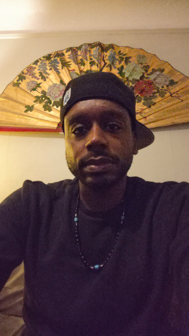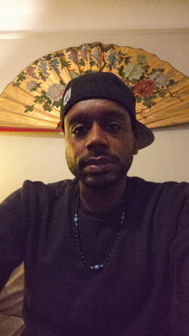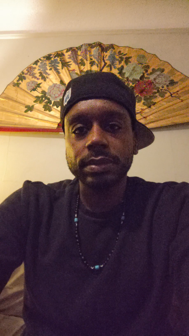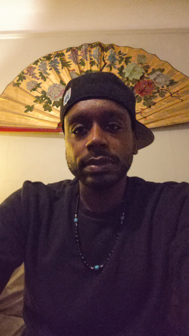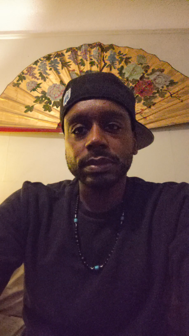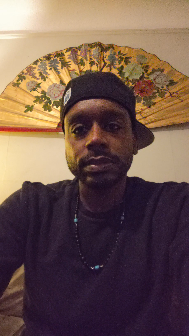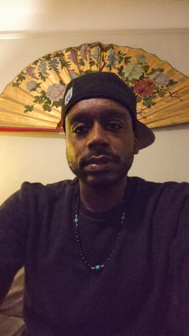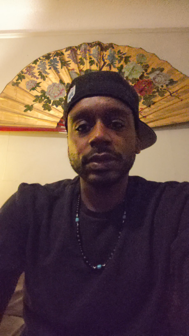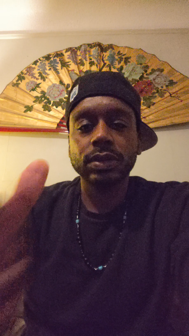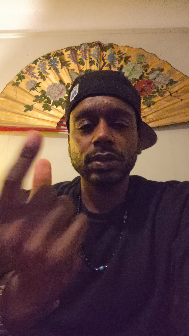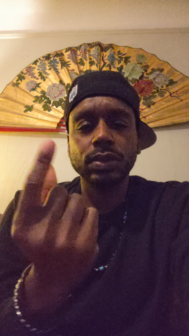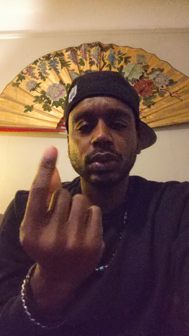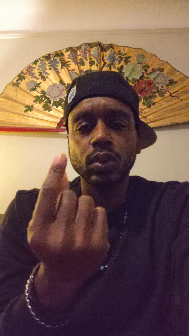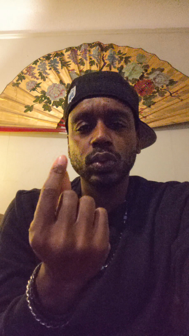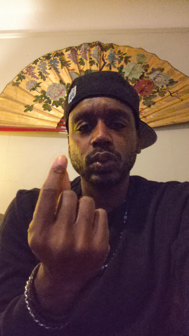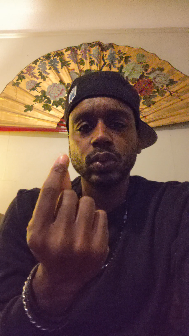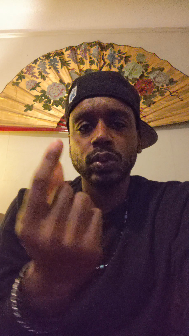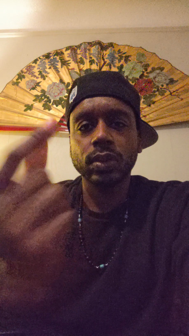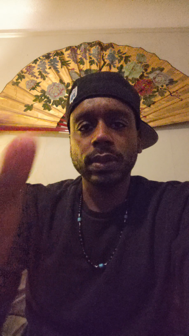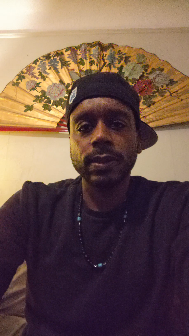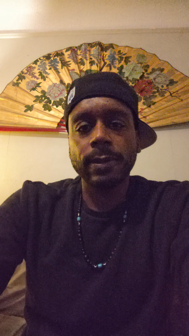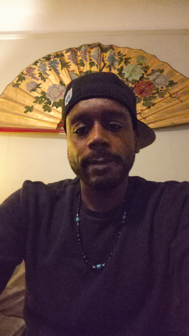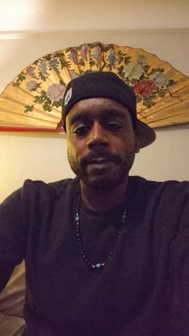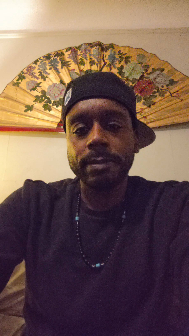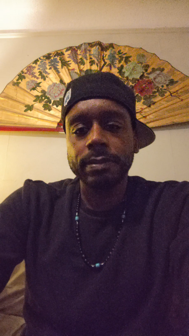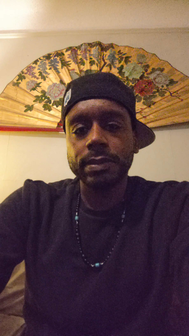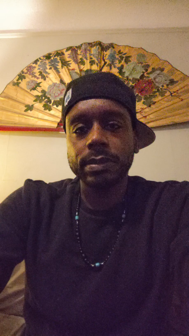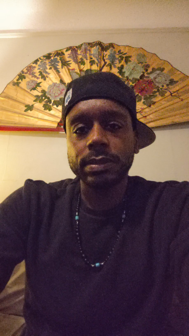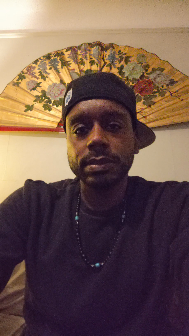do